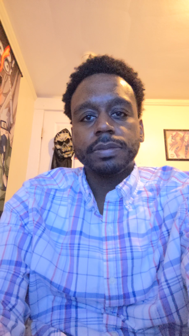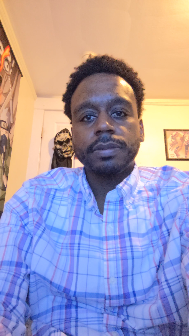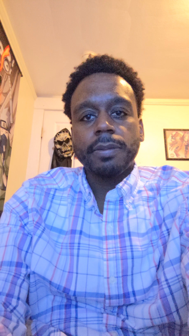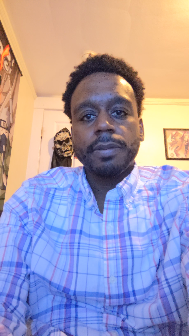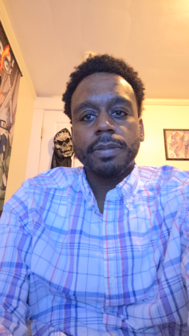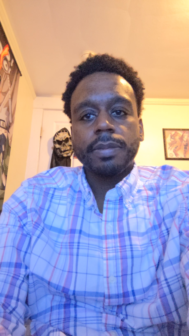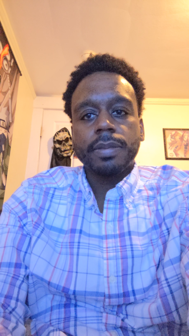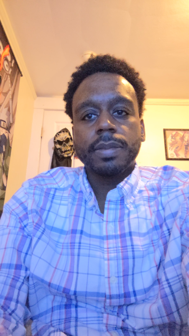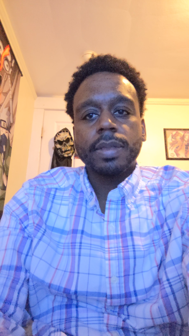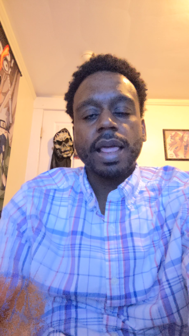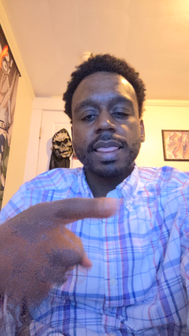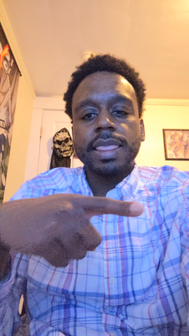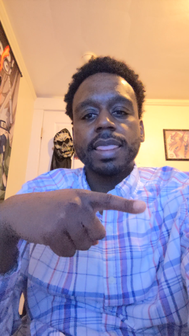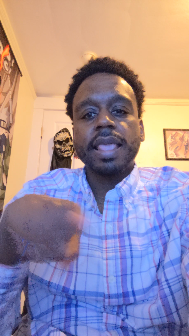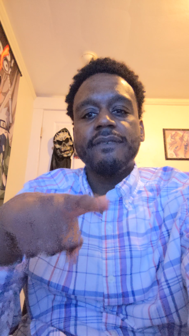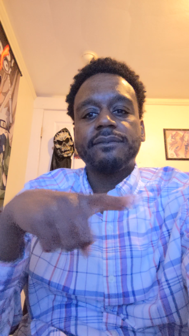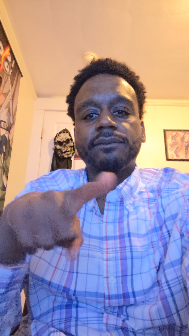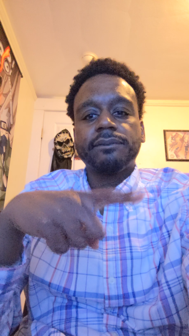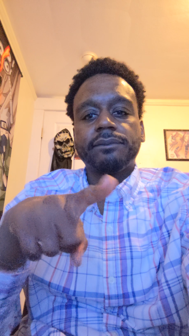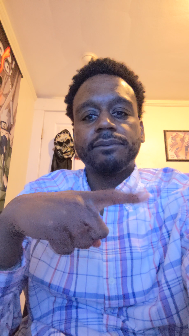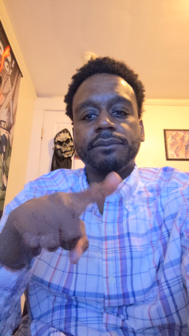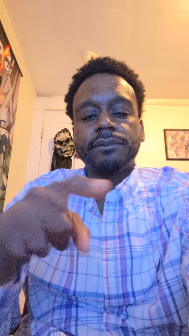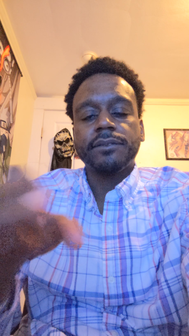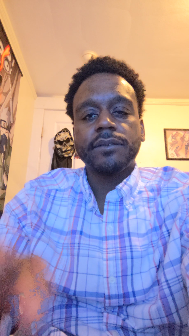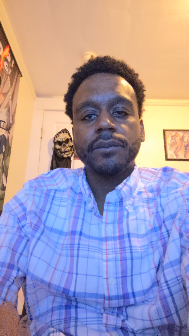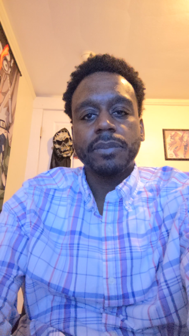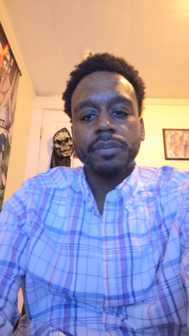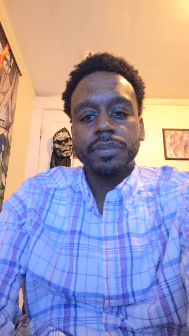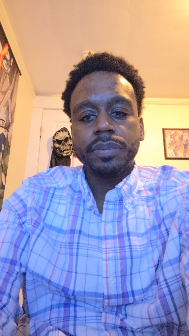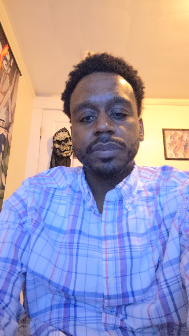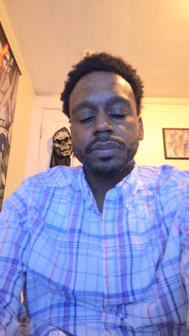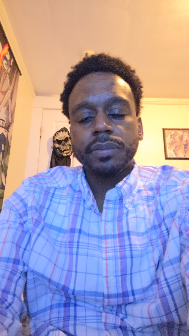knife